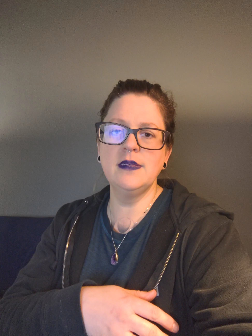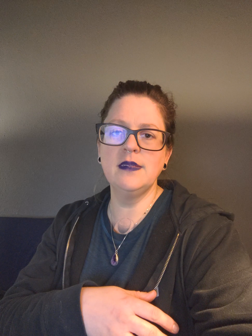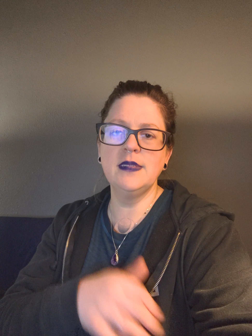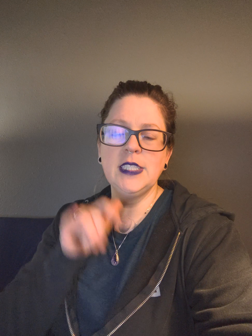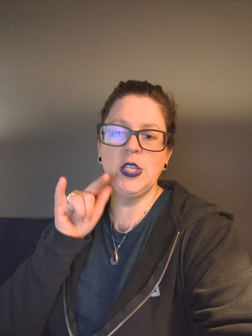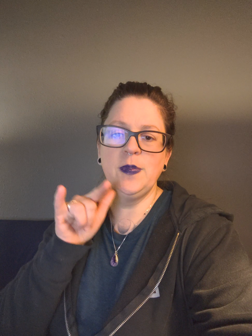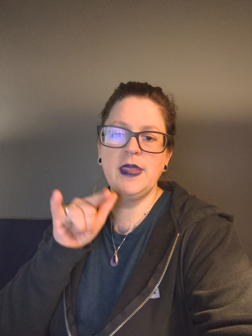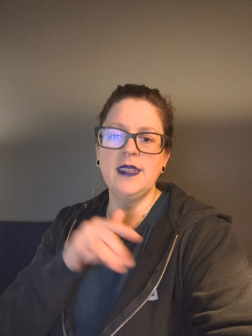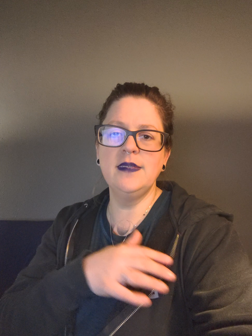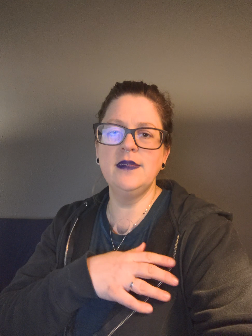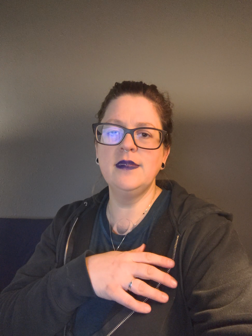airplane